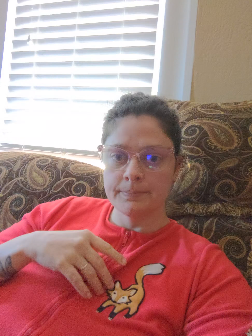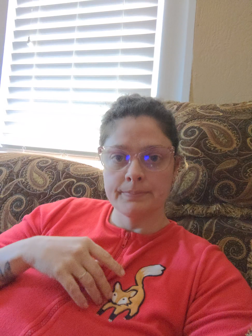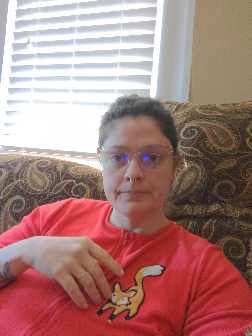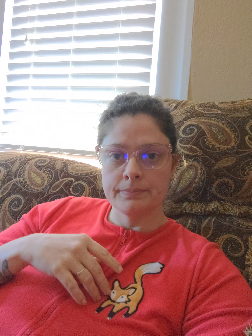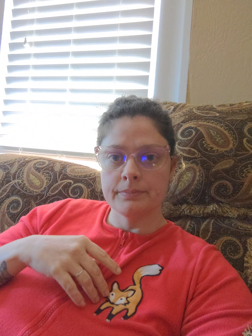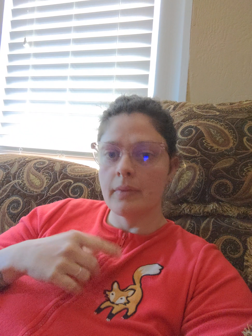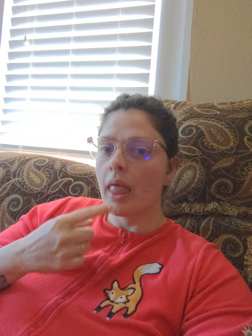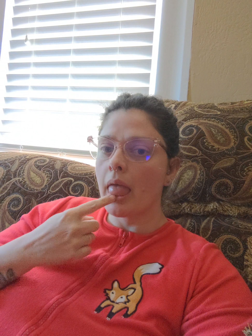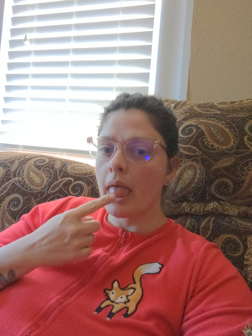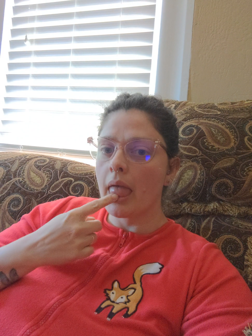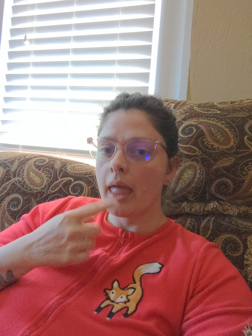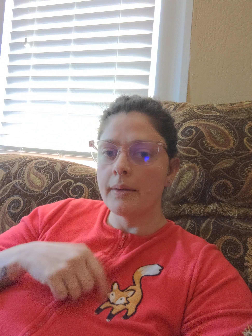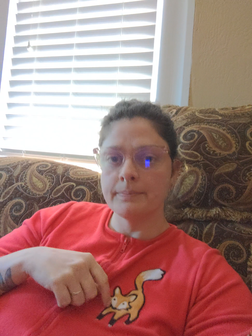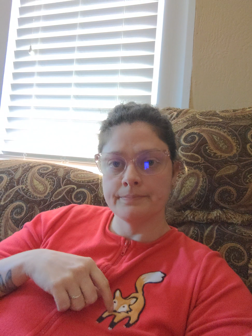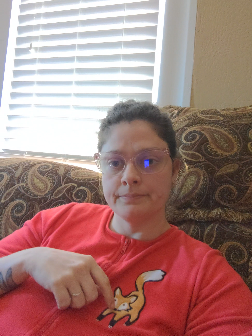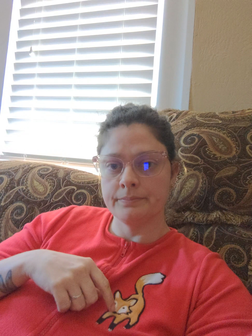tongue